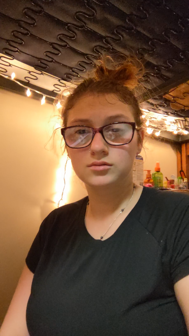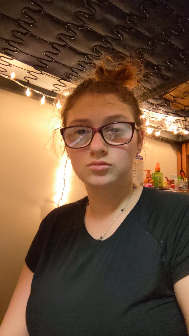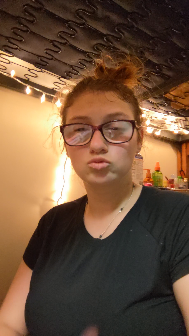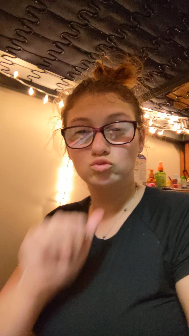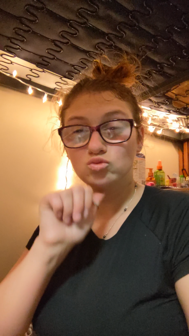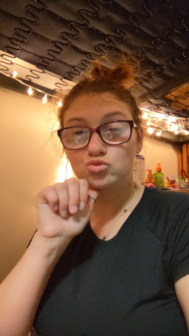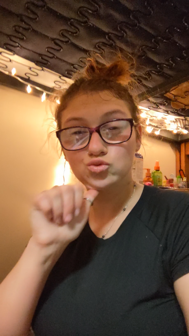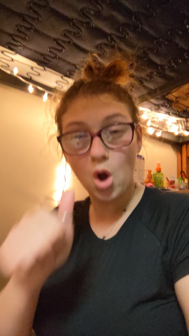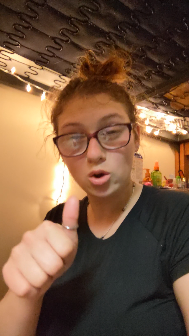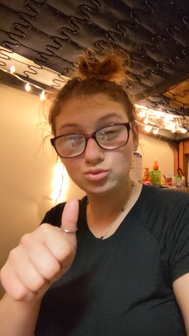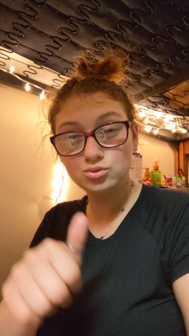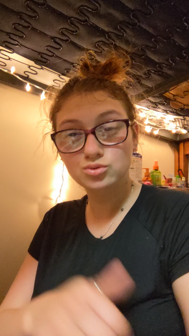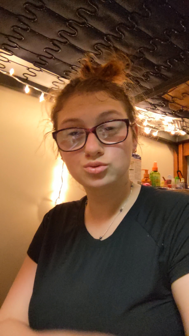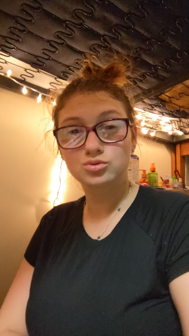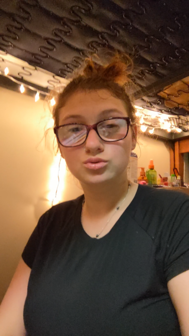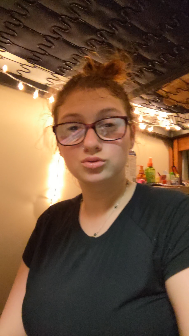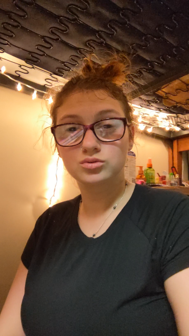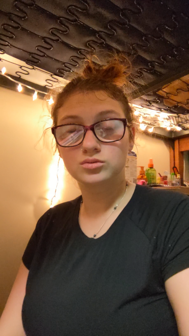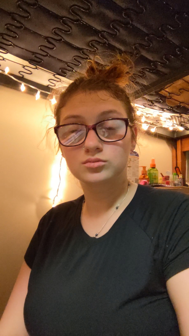don't